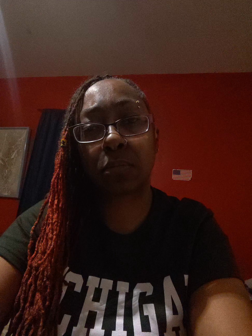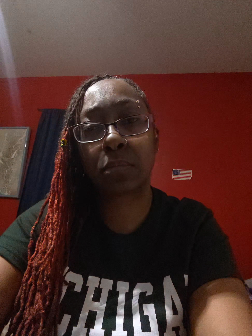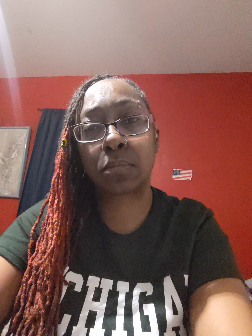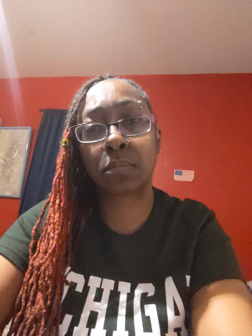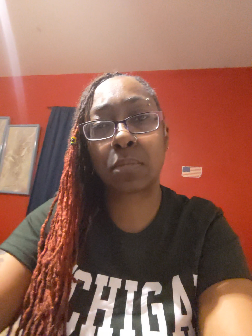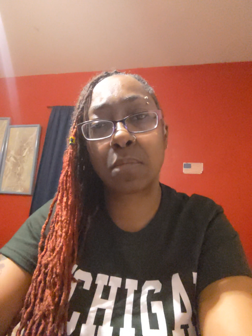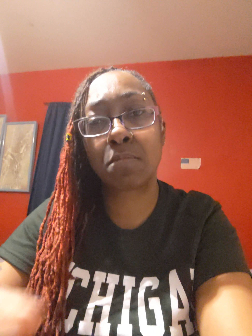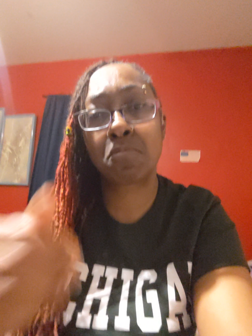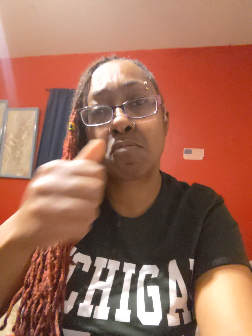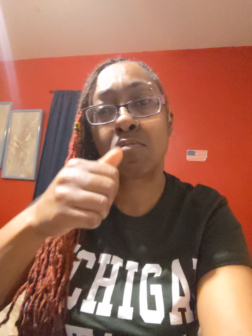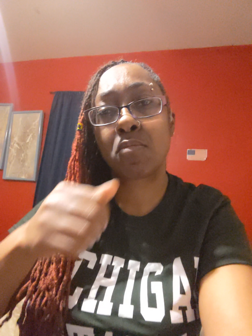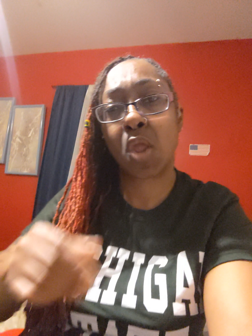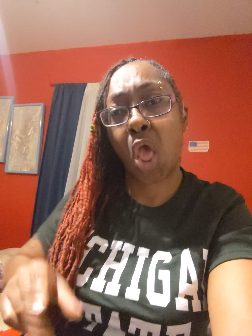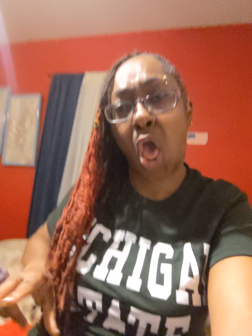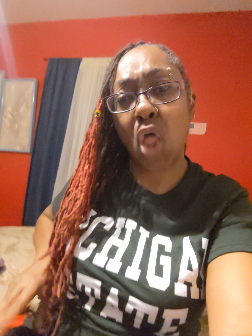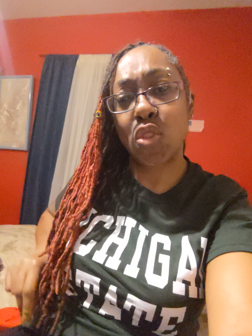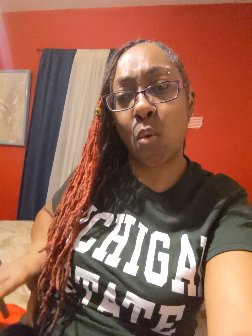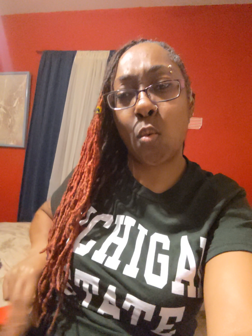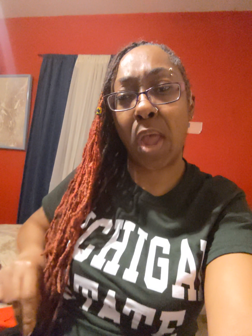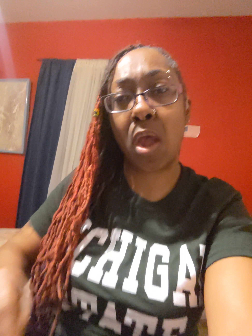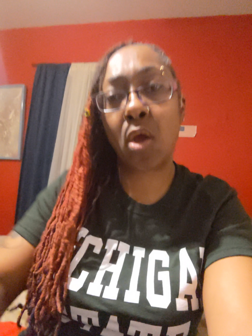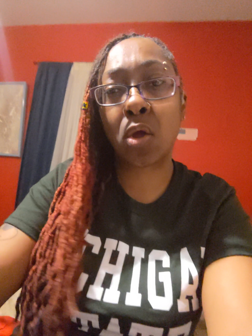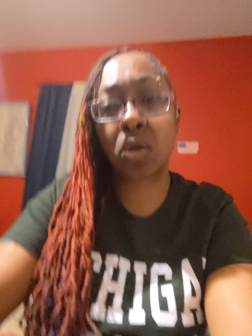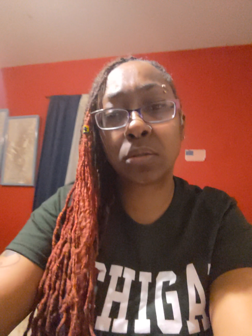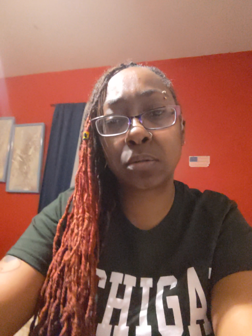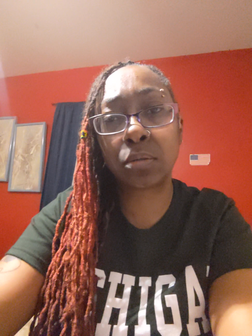underwear